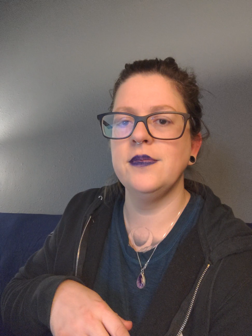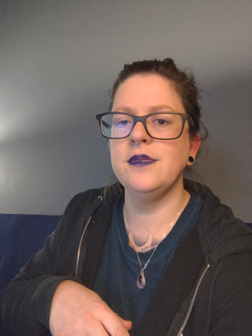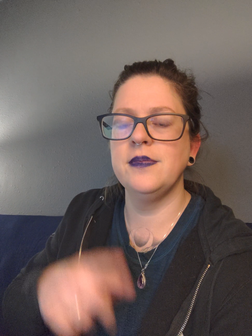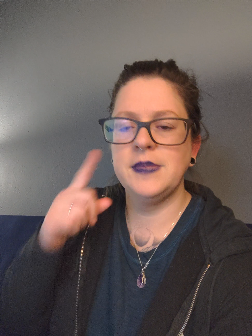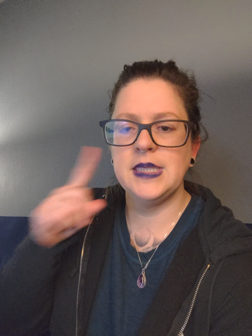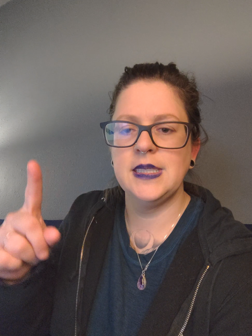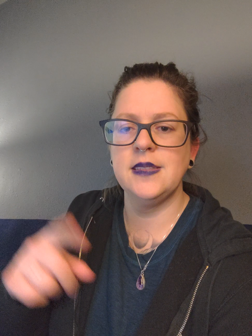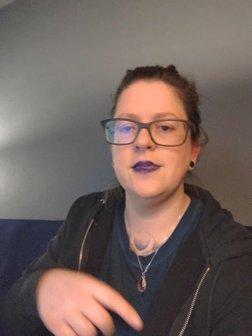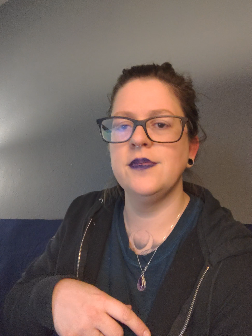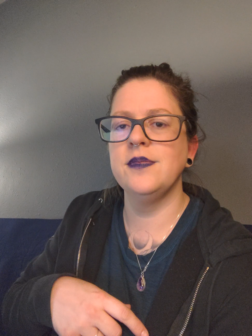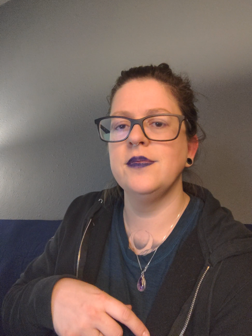penny